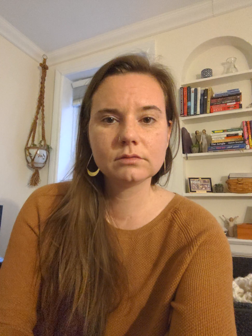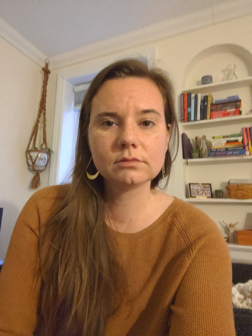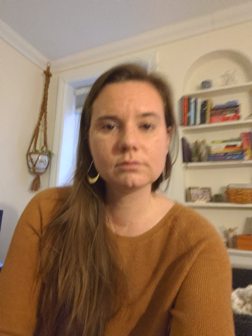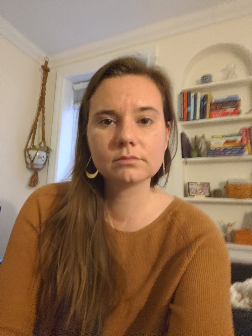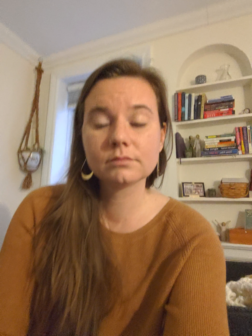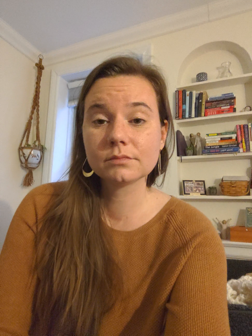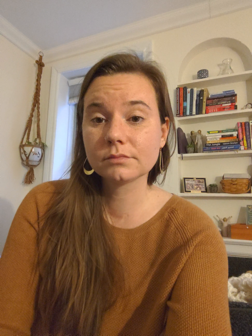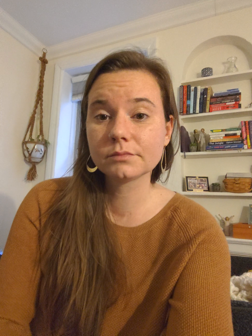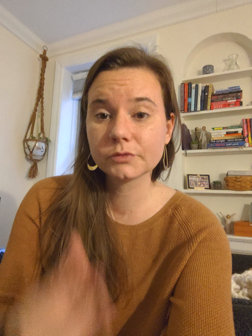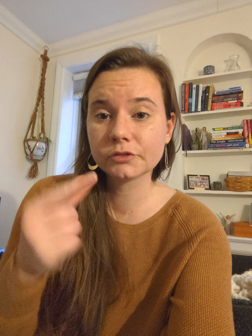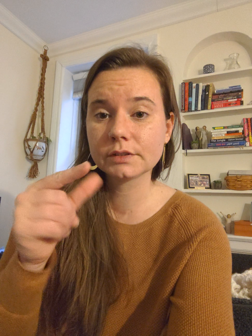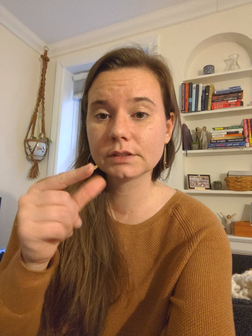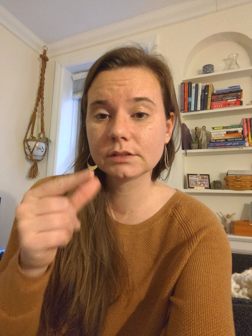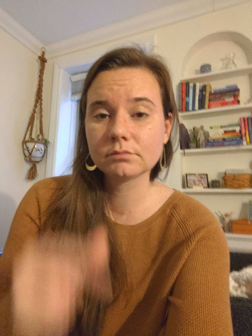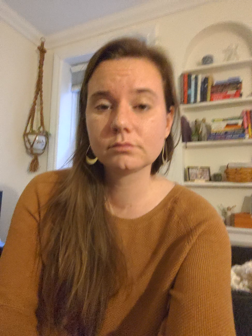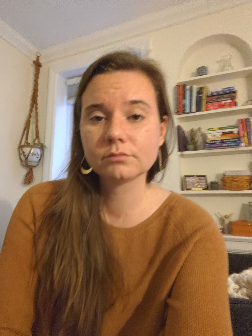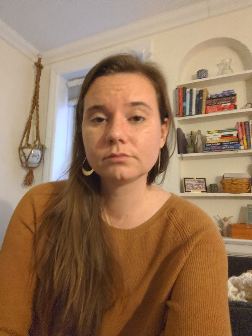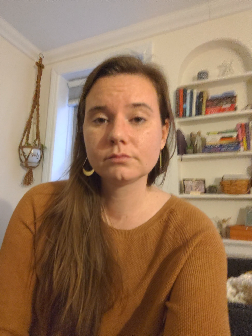green